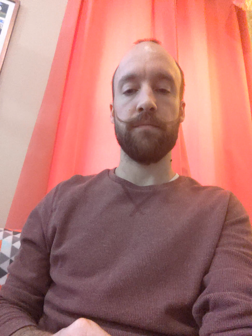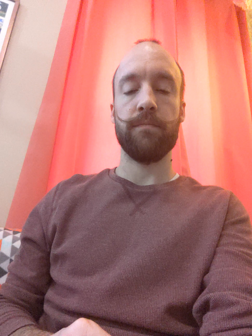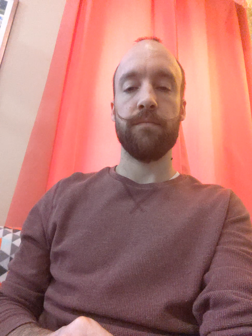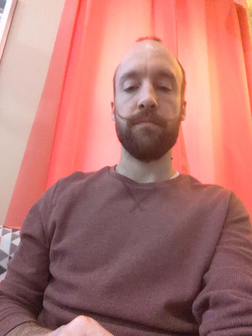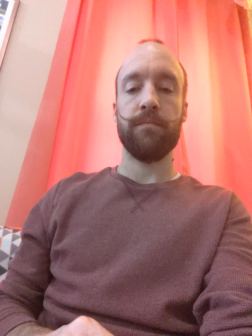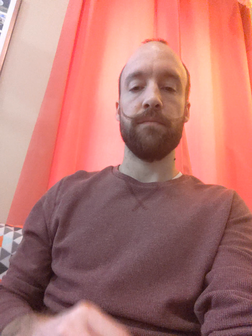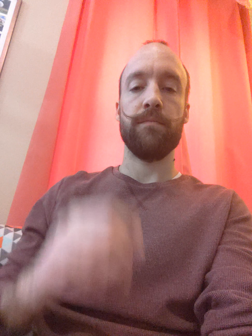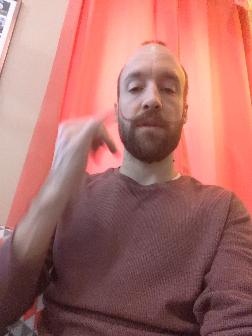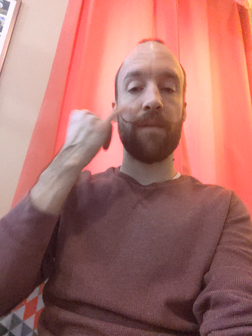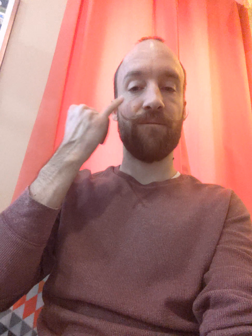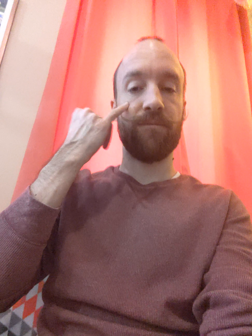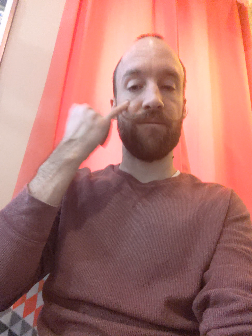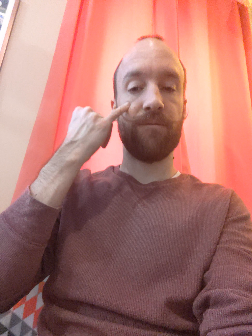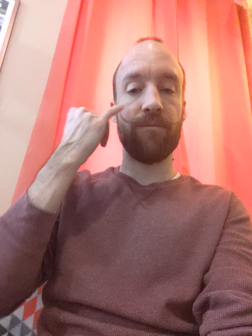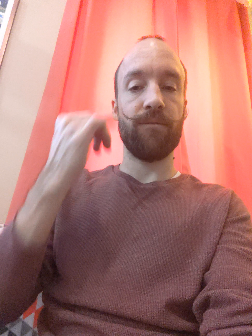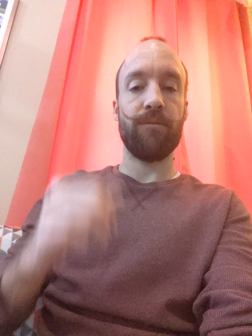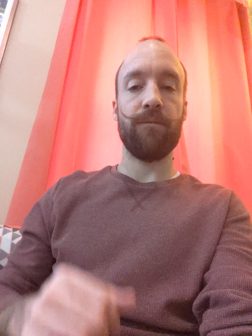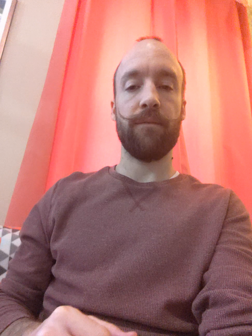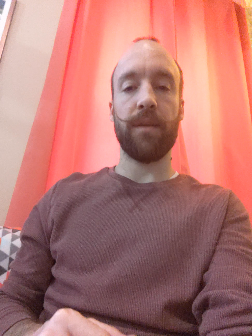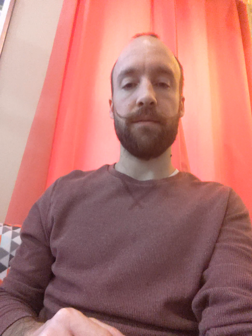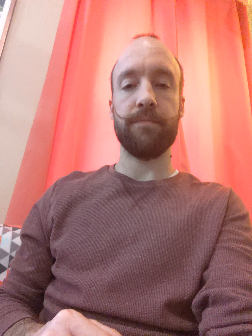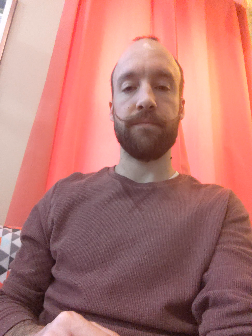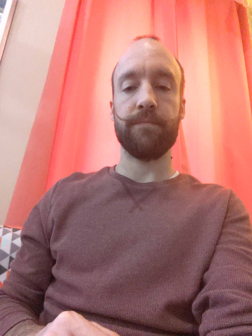if